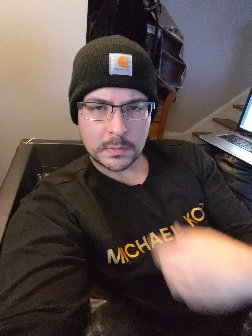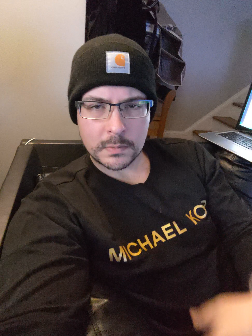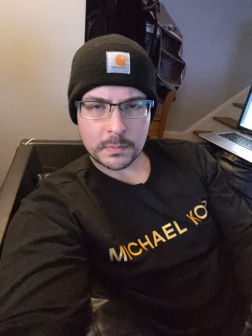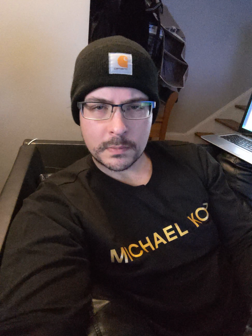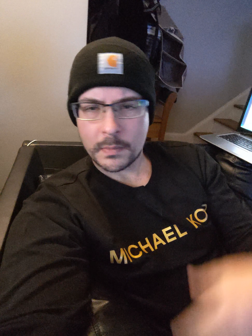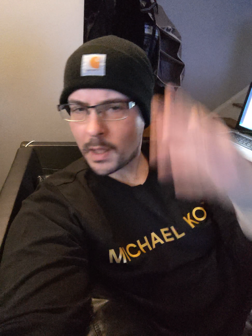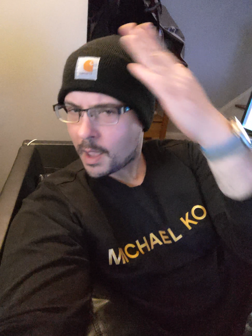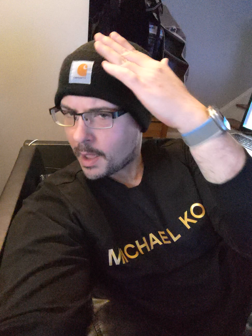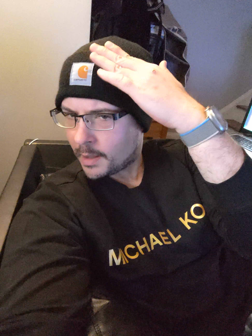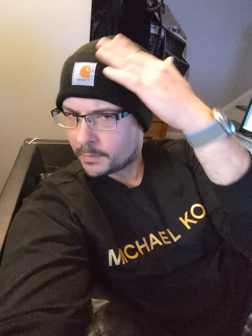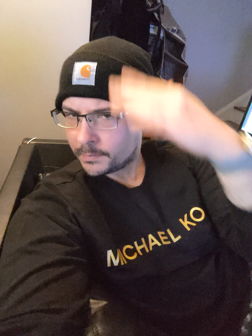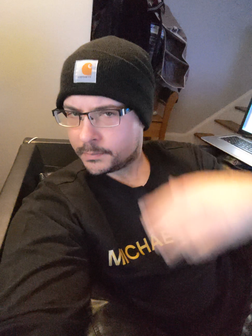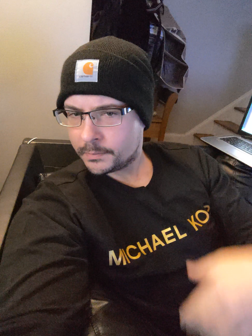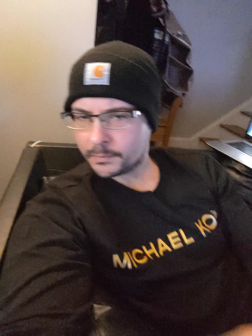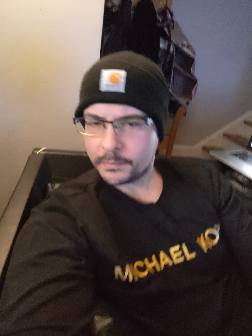hat